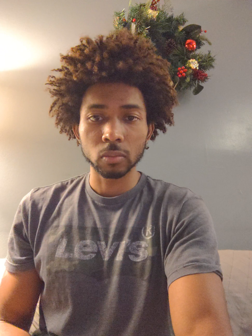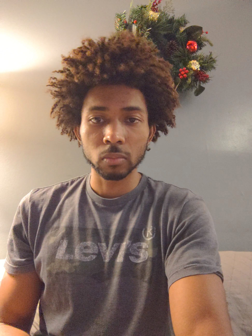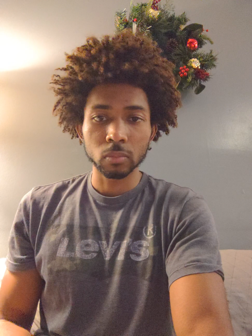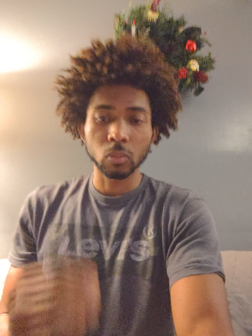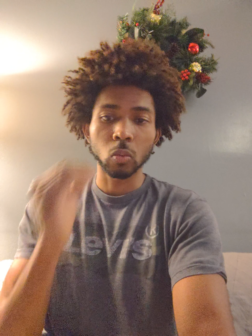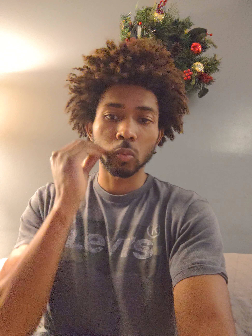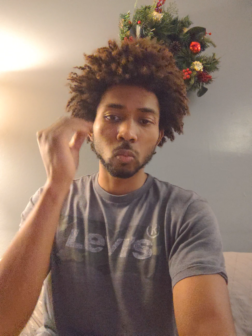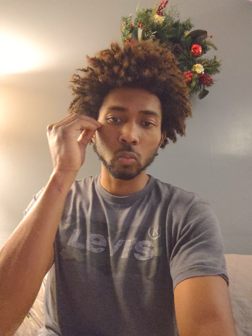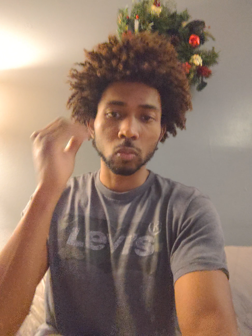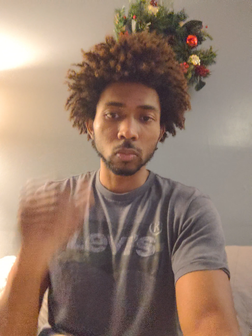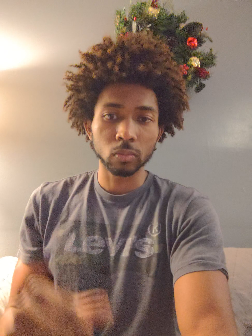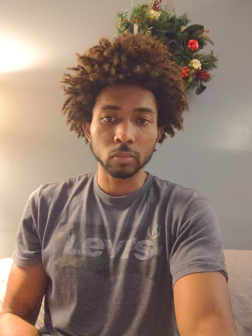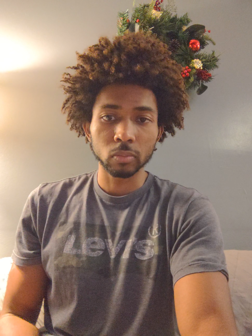home